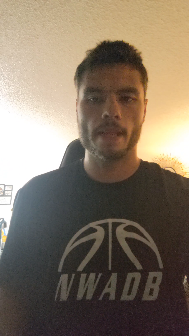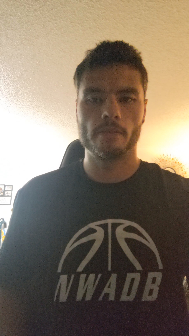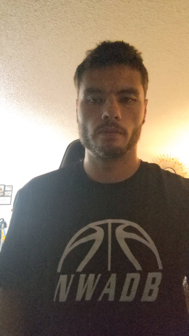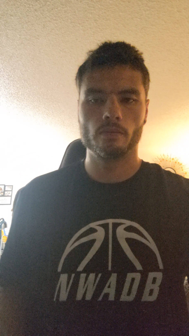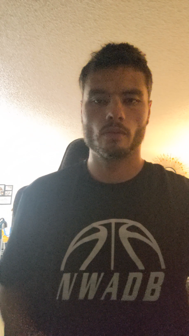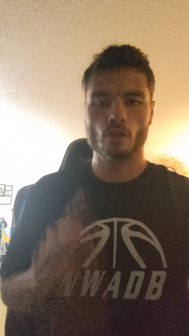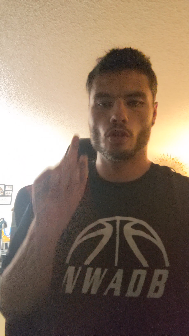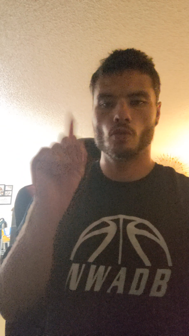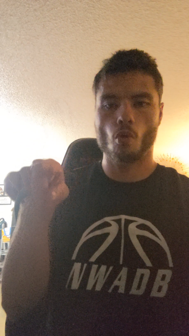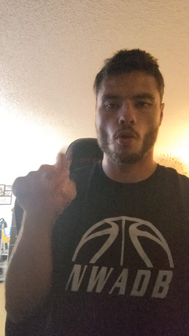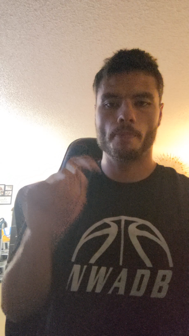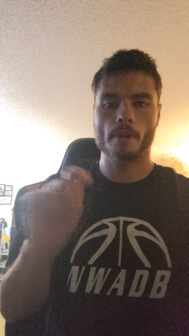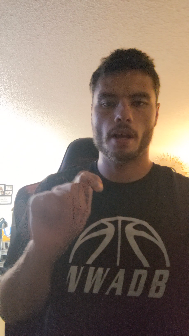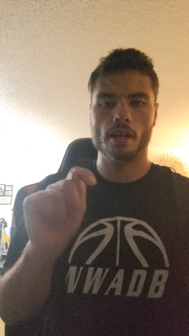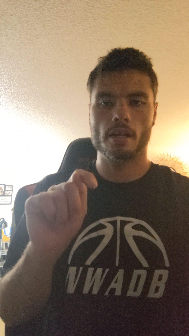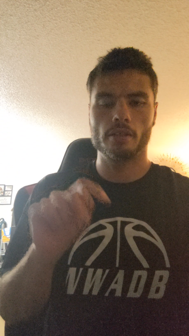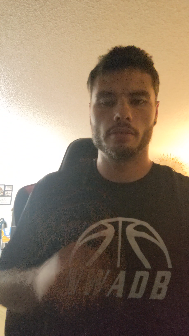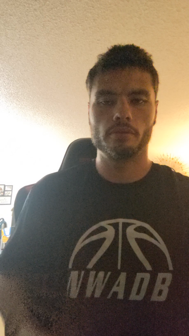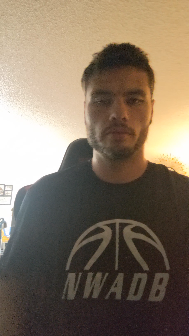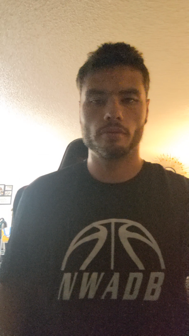go potty